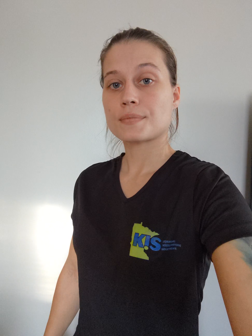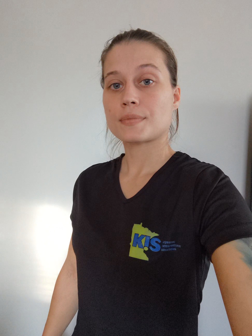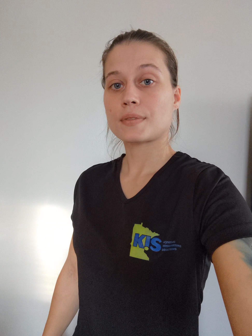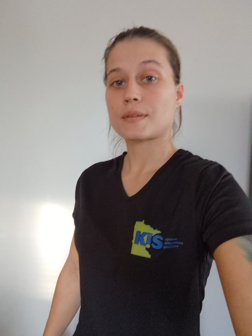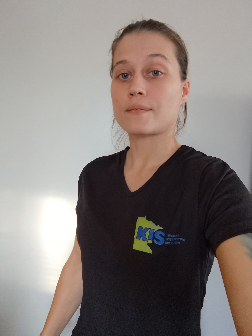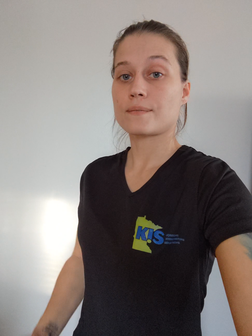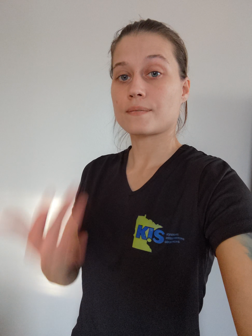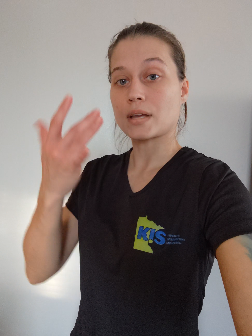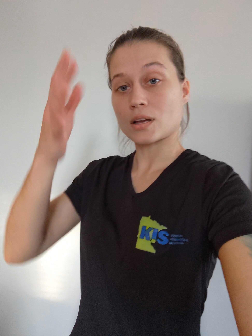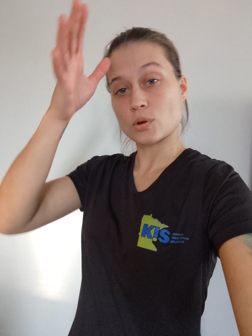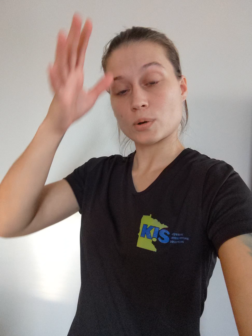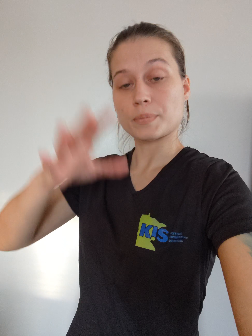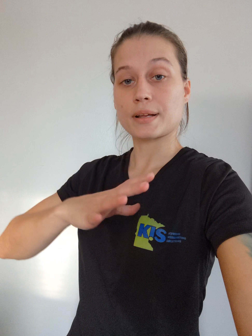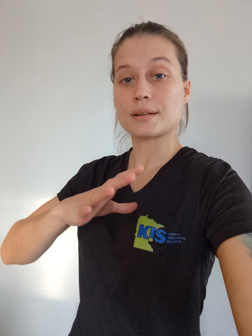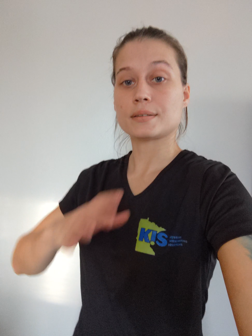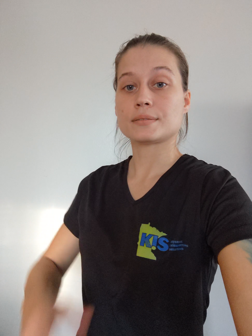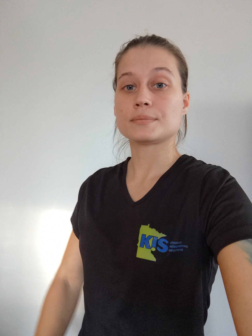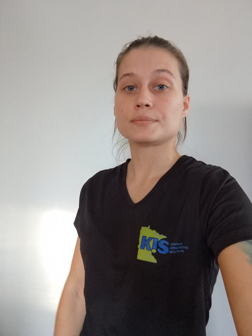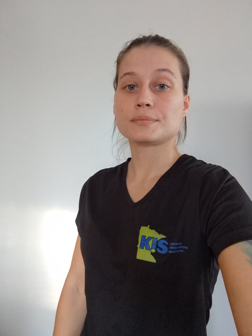fireman